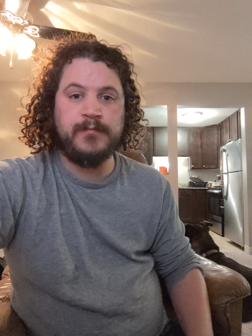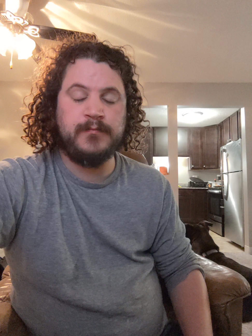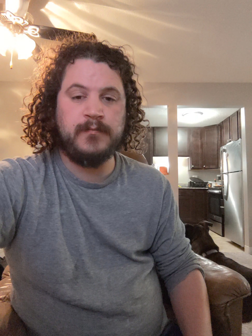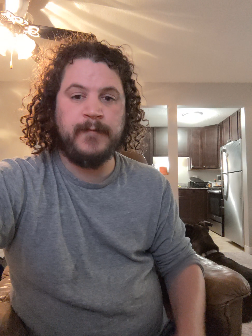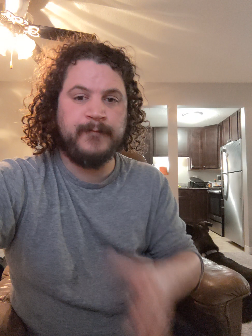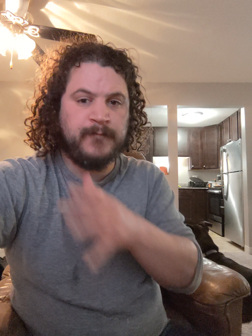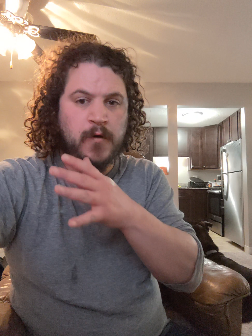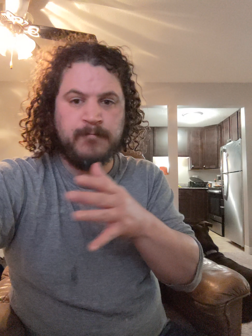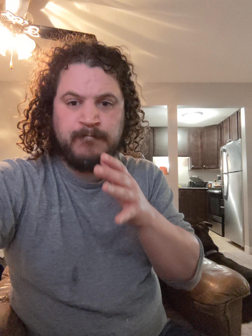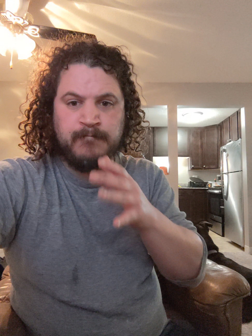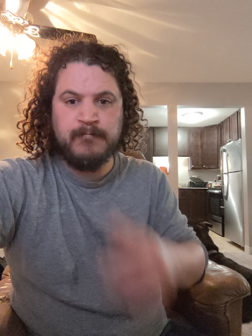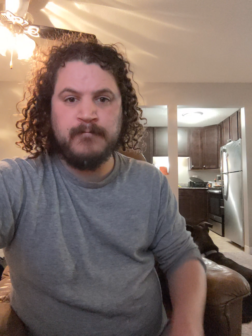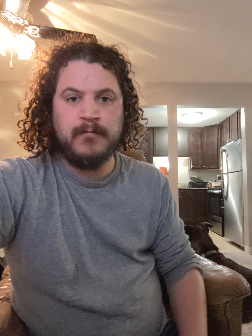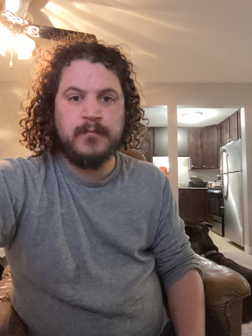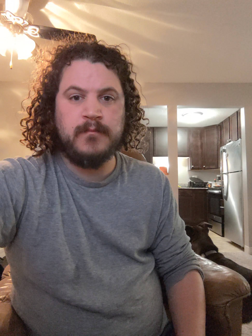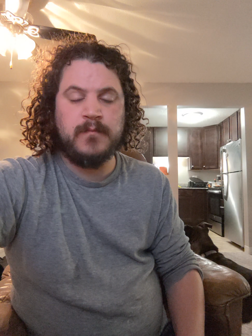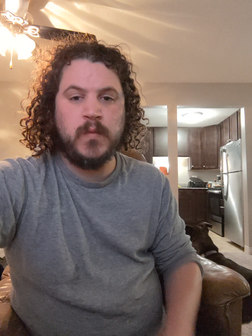farm